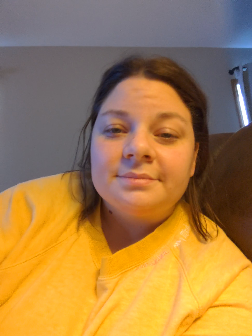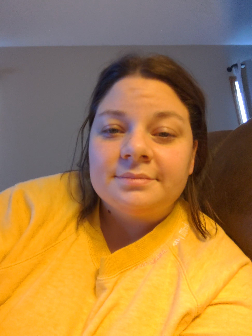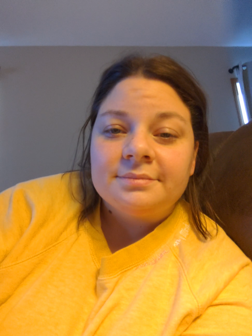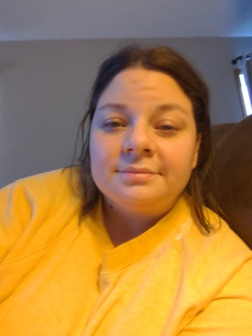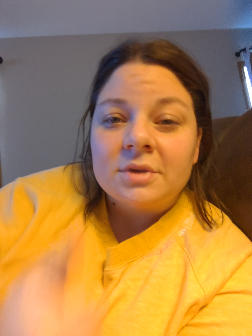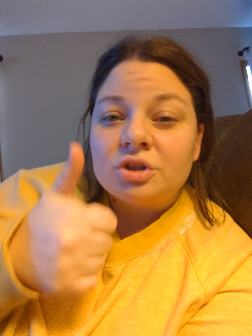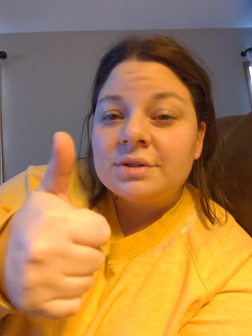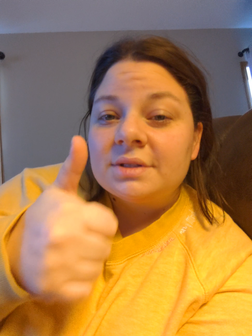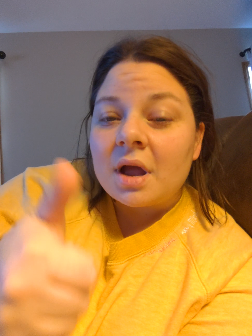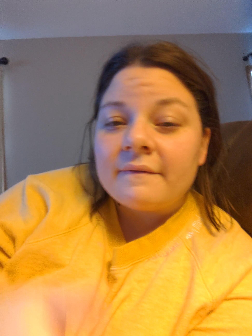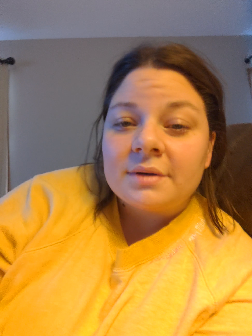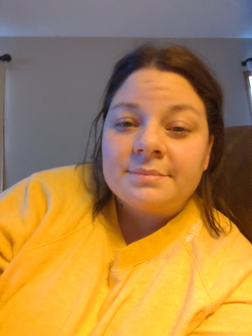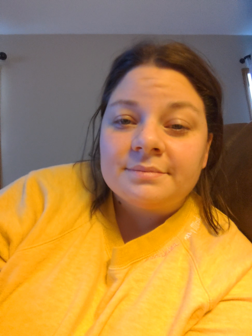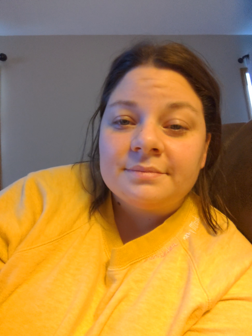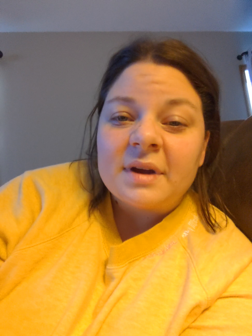yourself